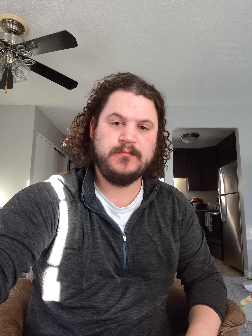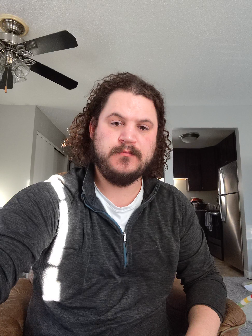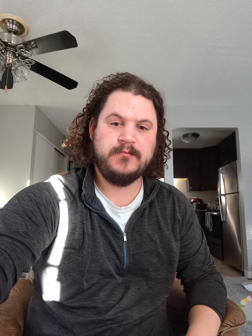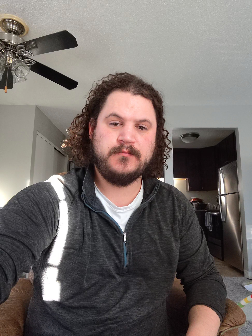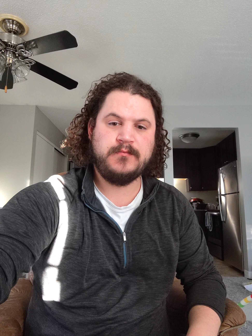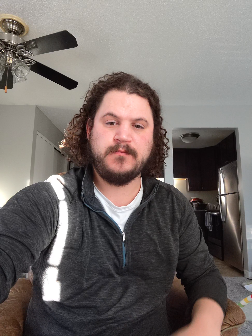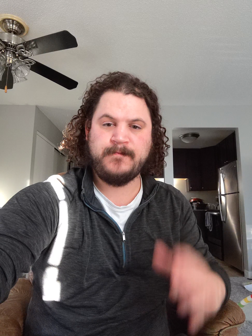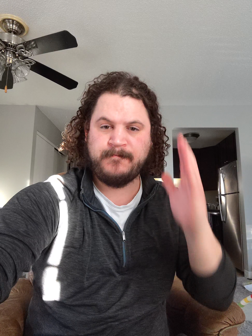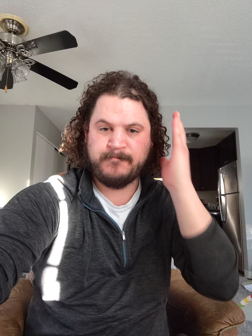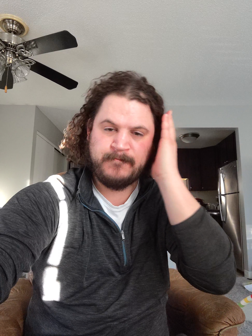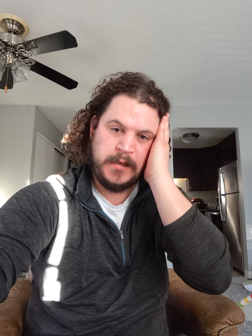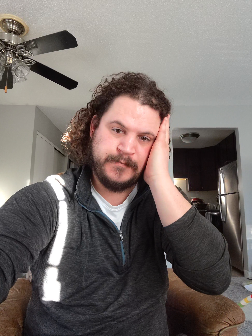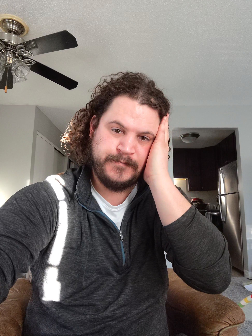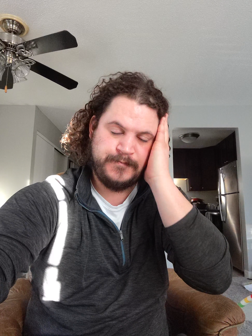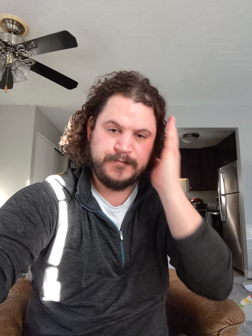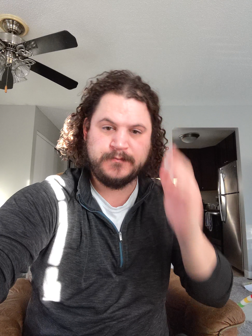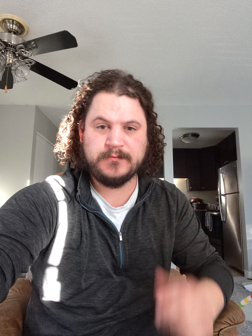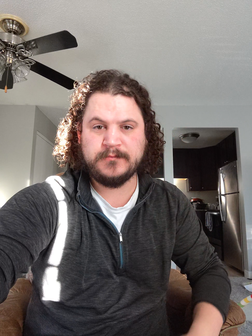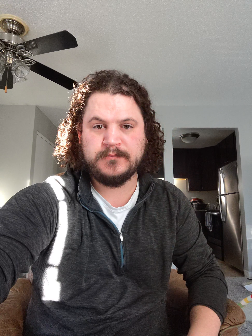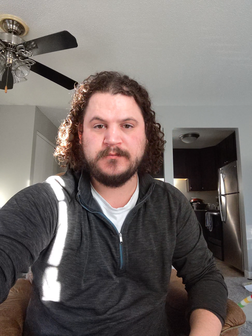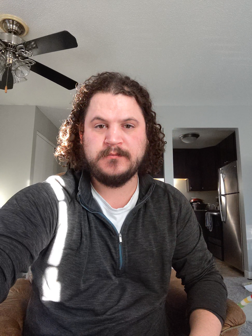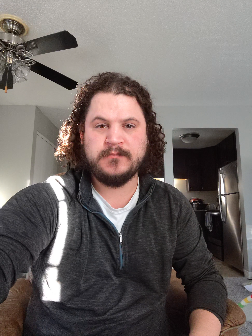bed